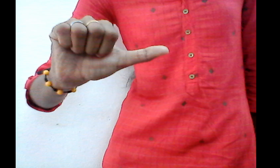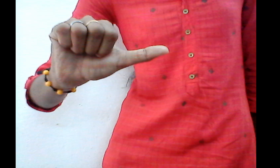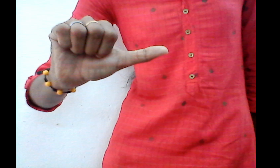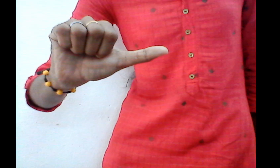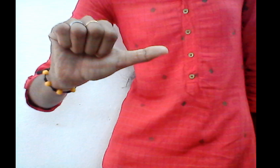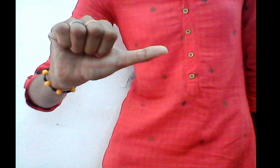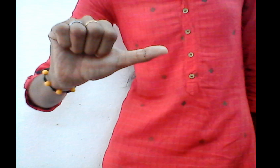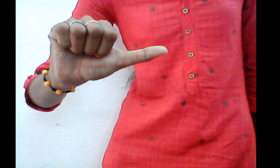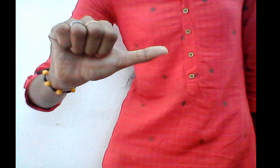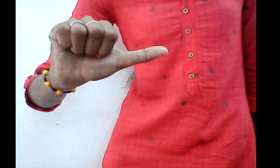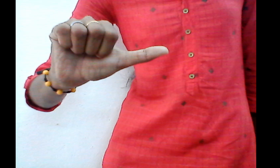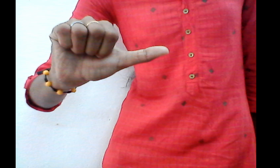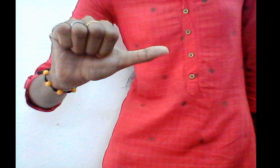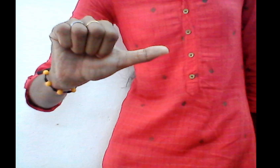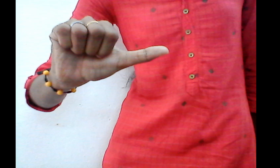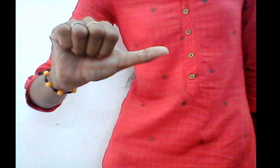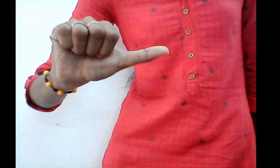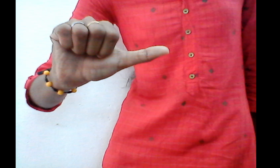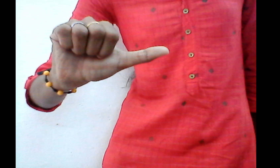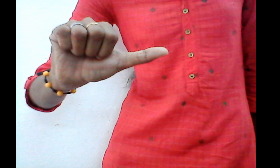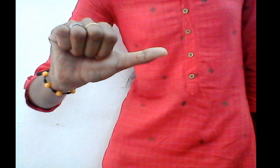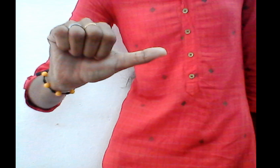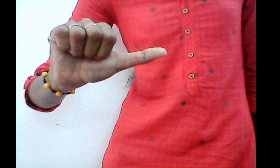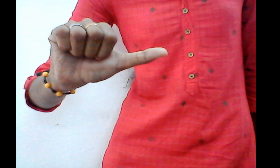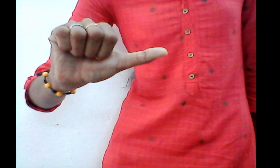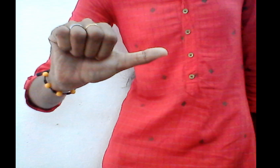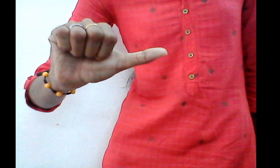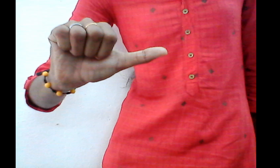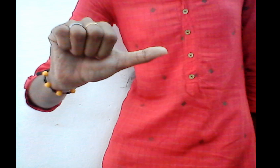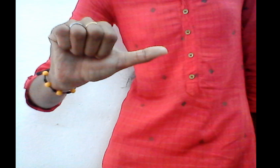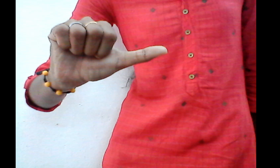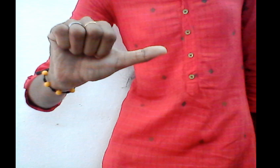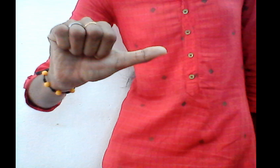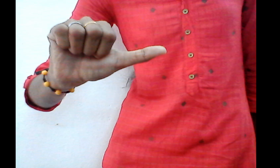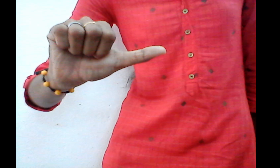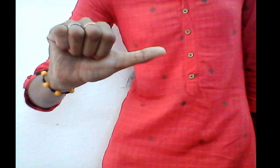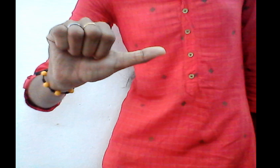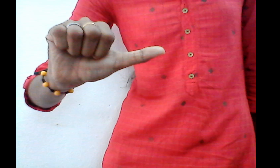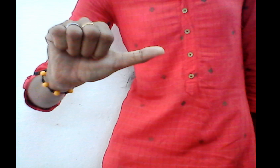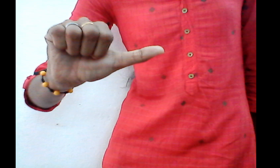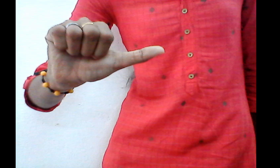എ